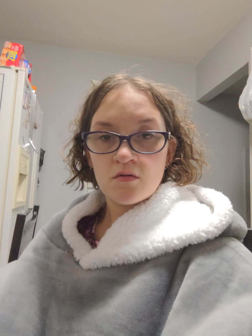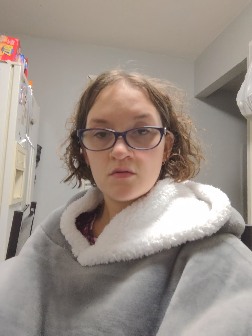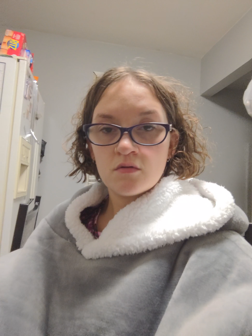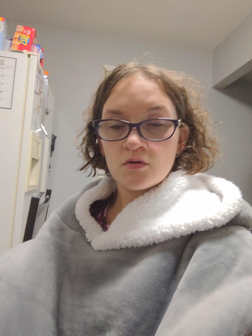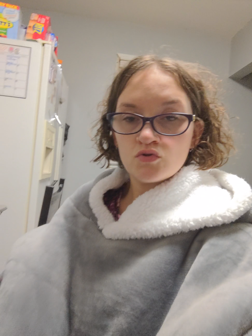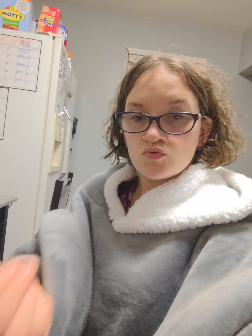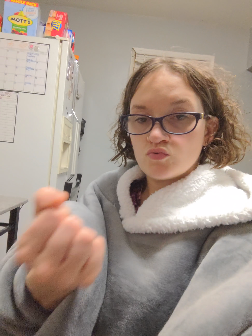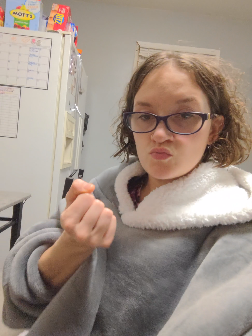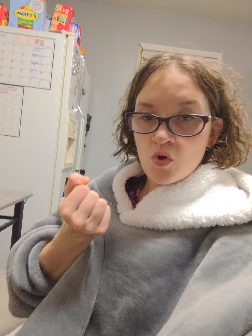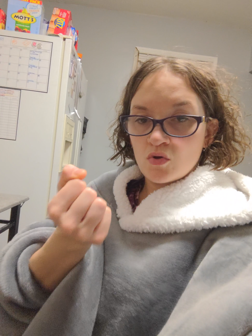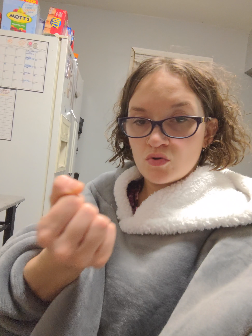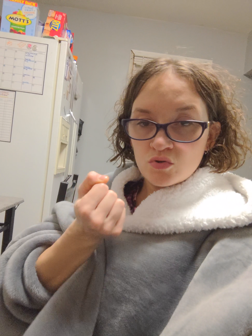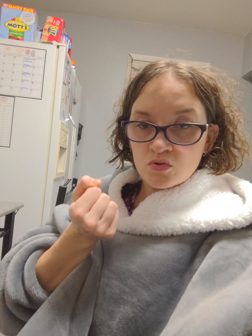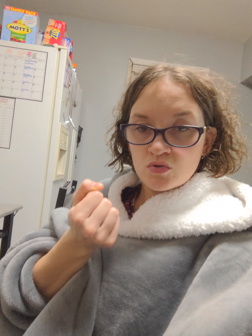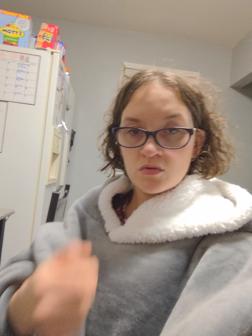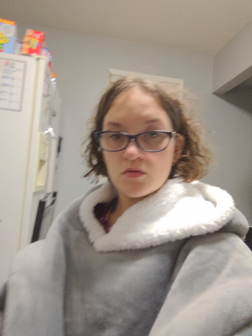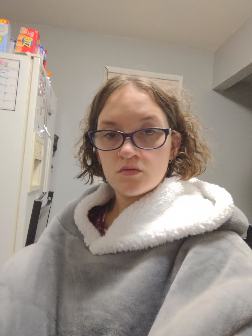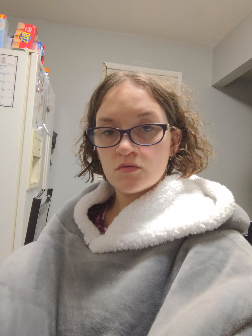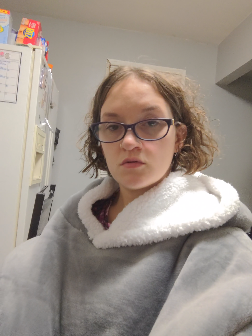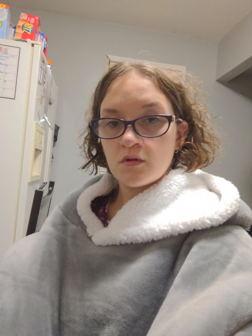drawer